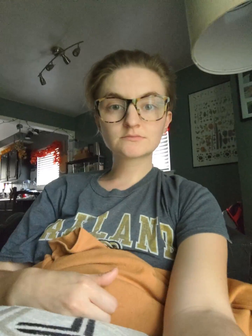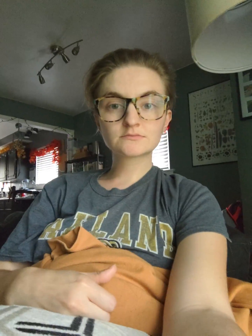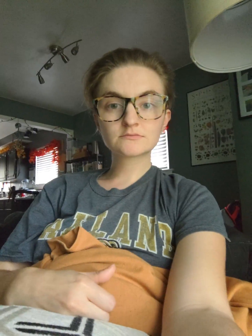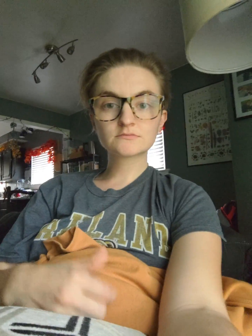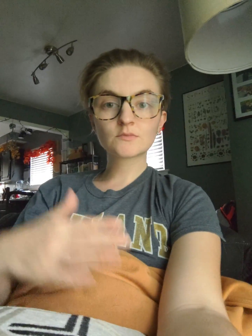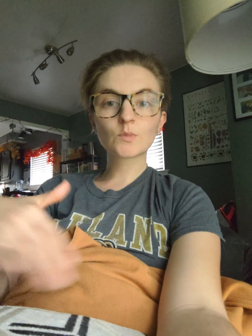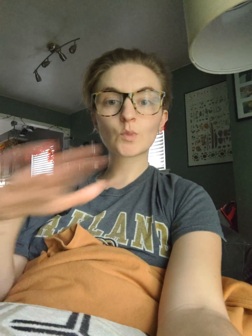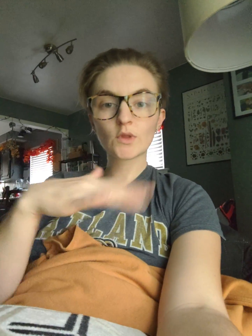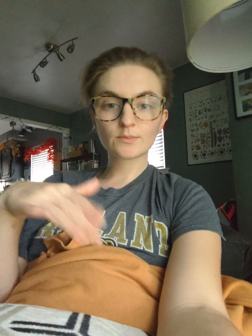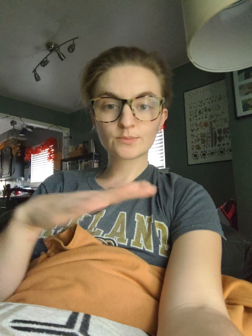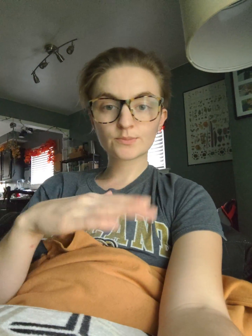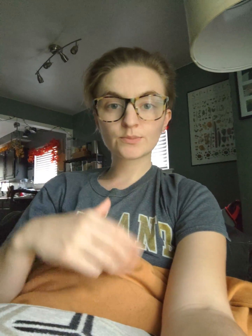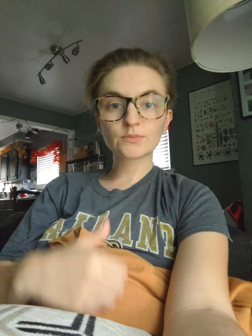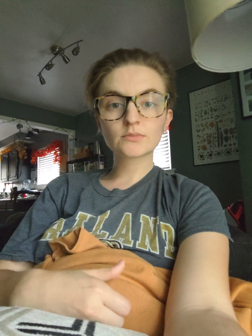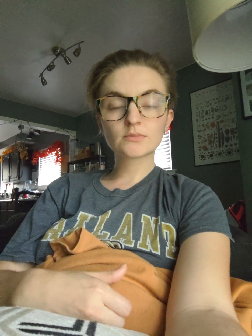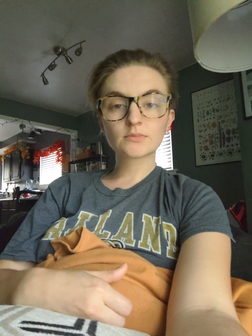around